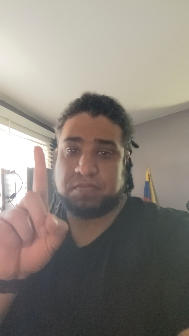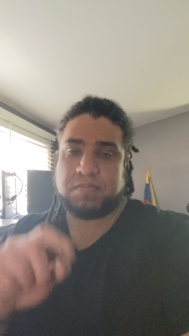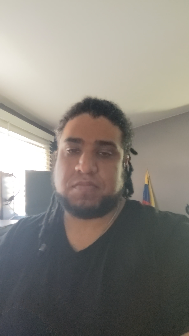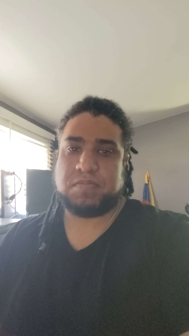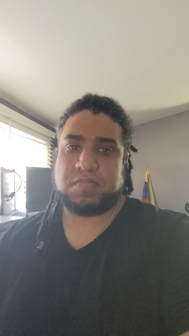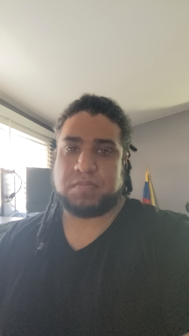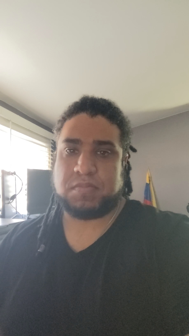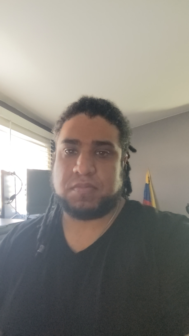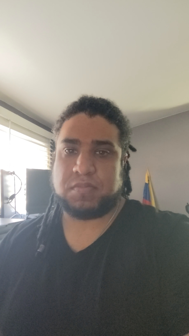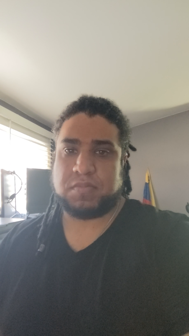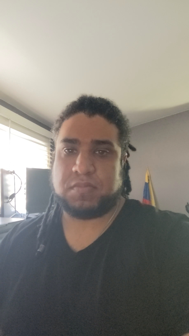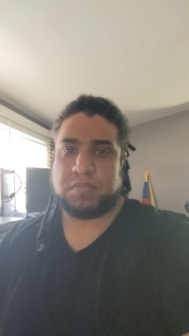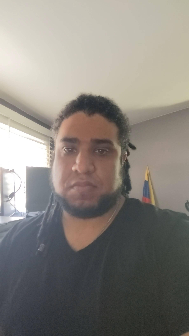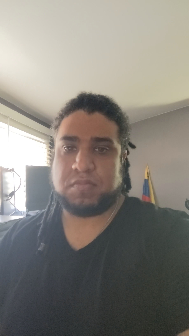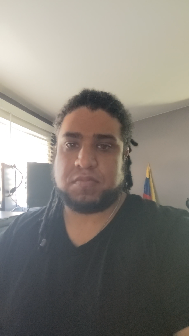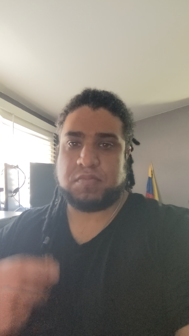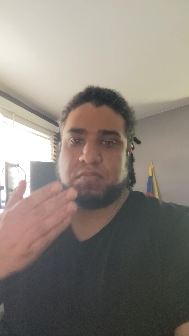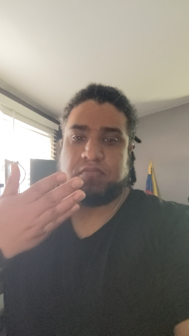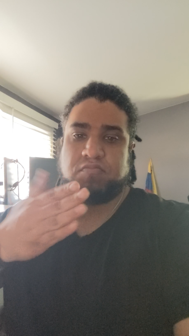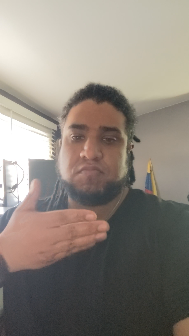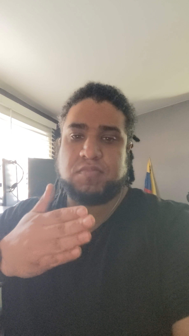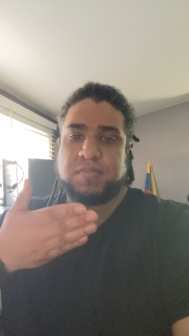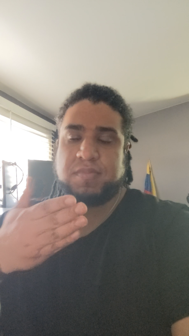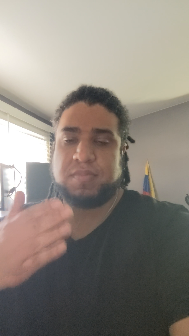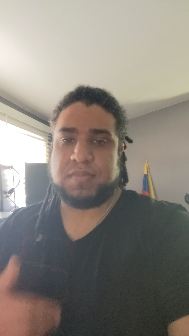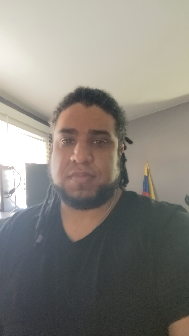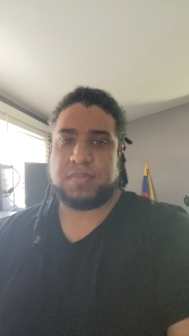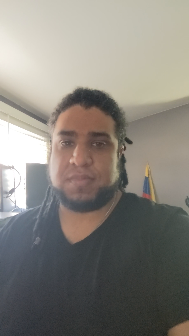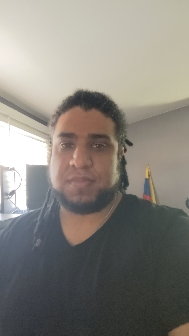cook